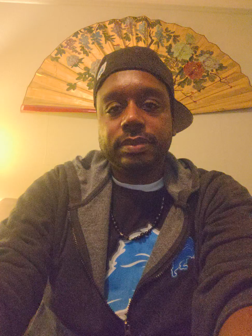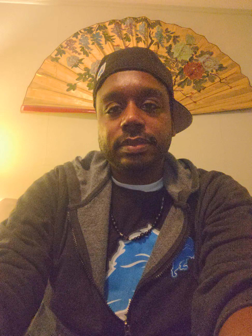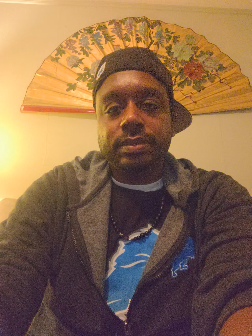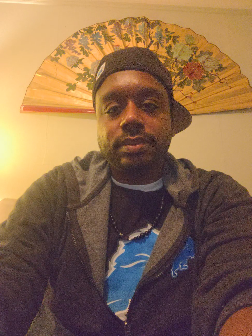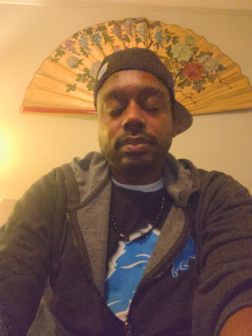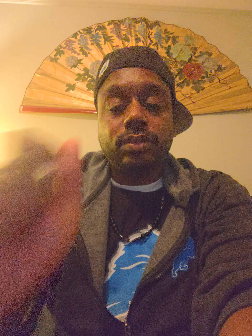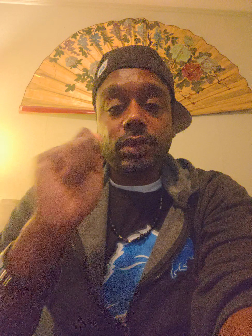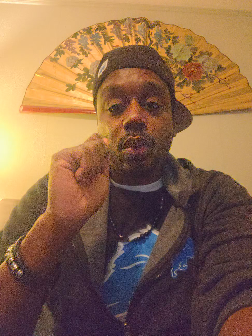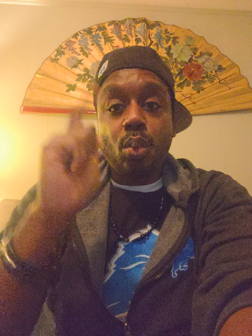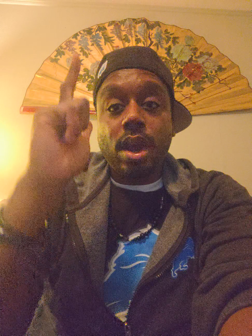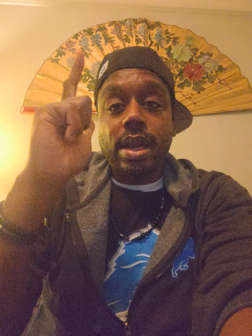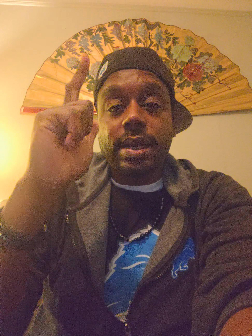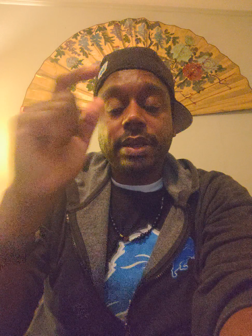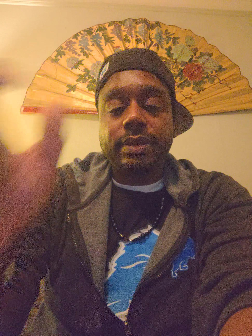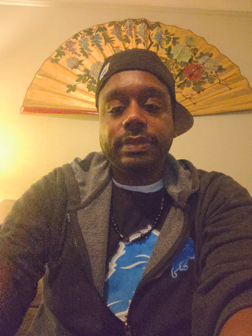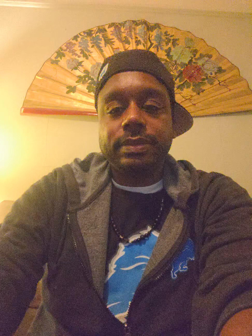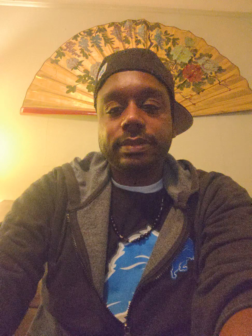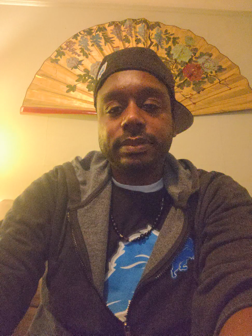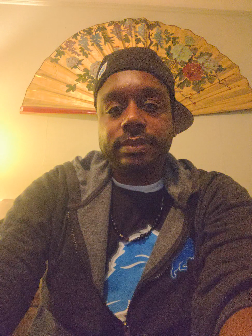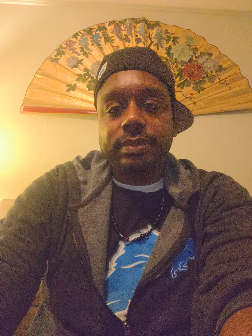awake